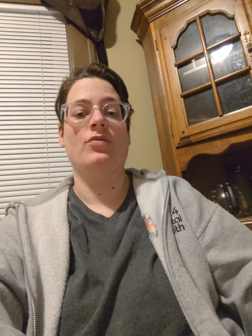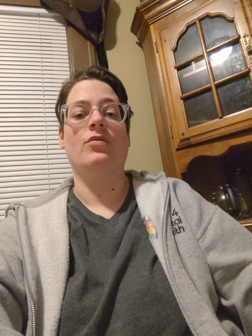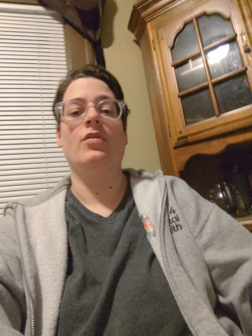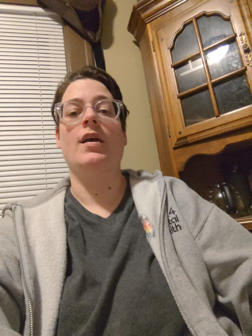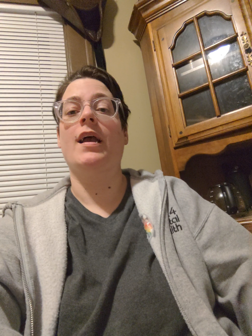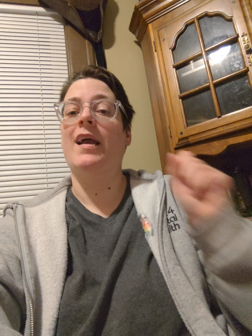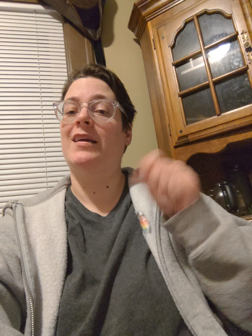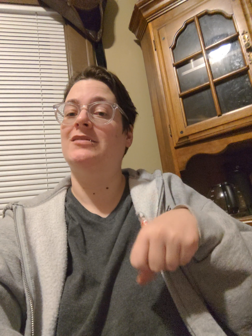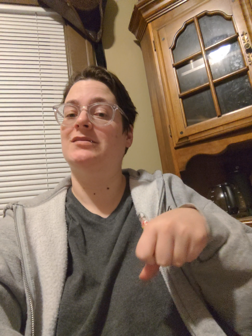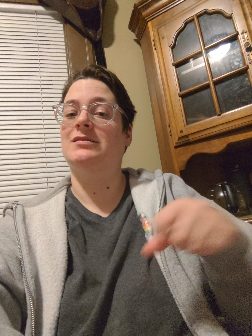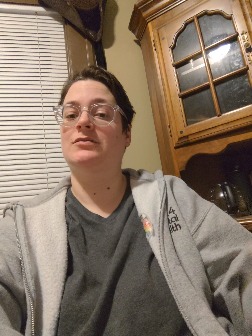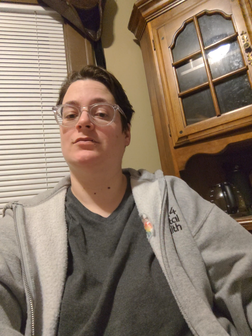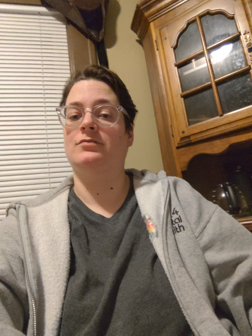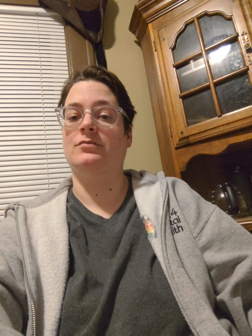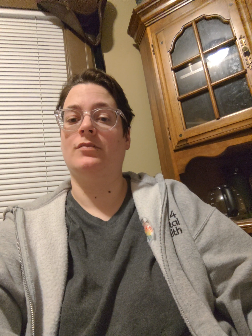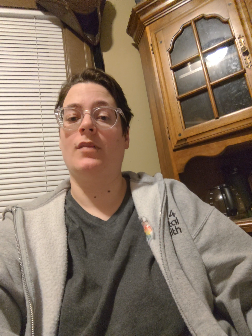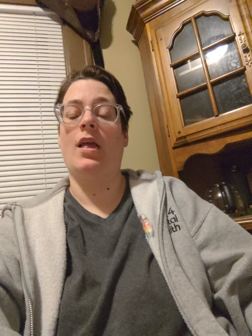can